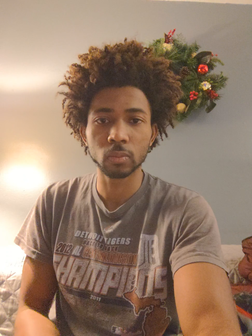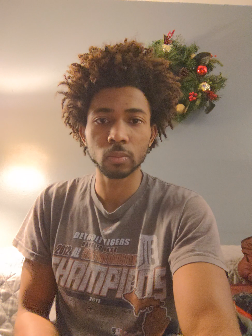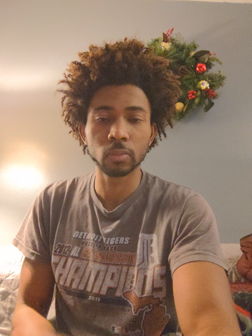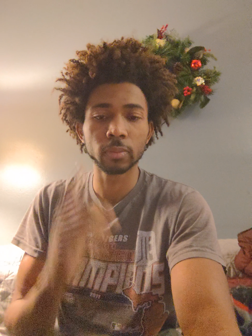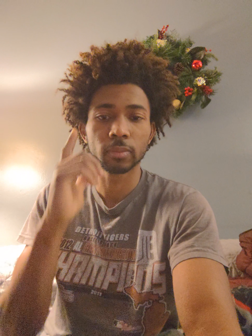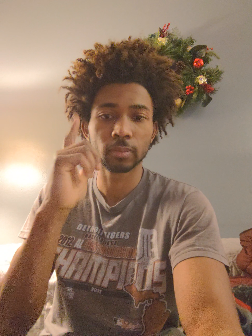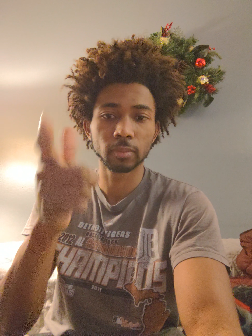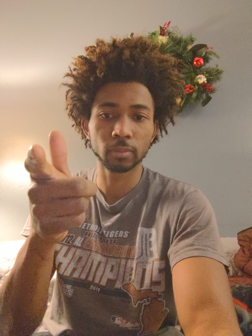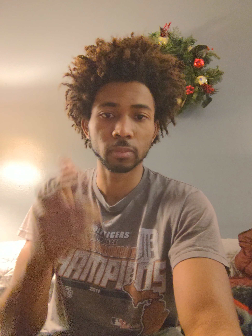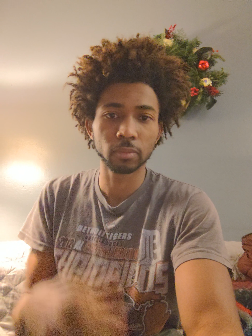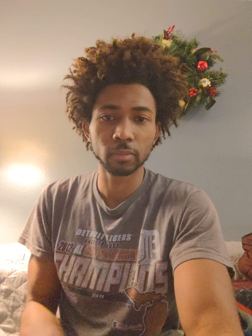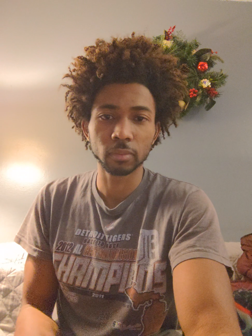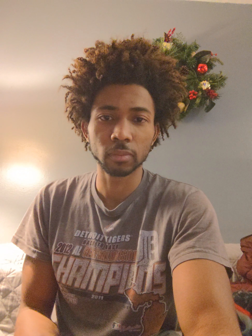later